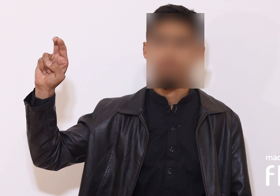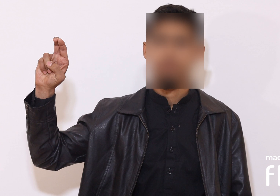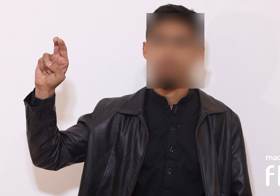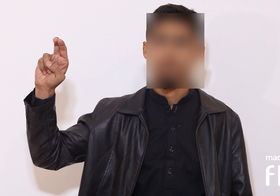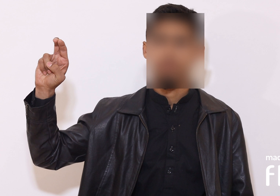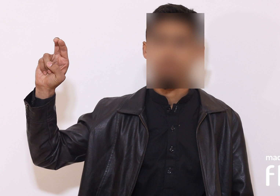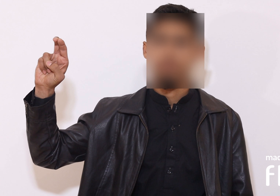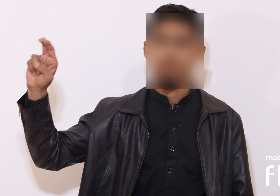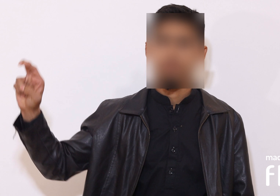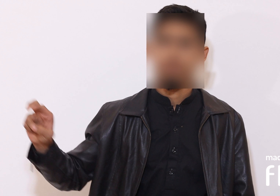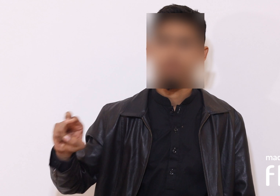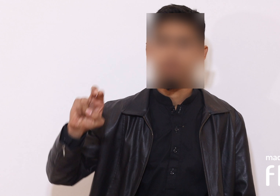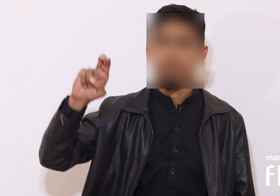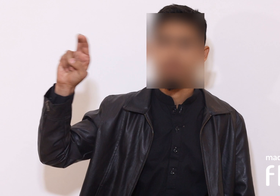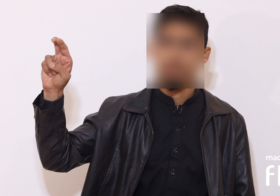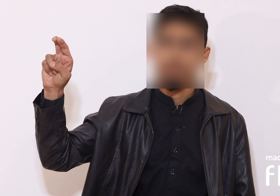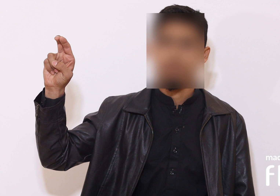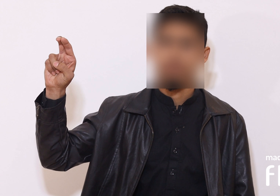ہ